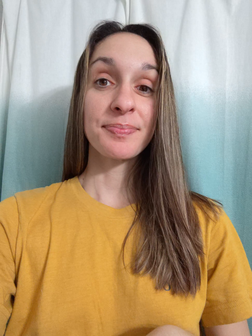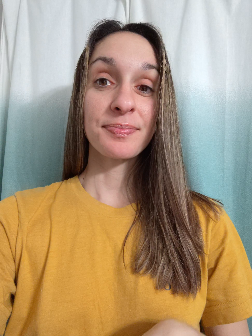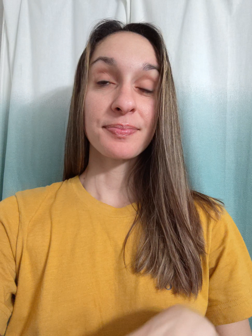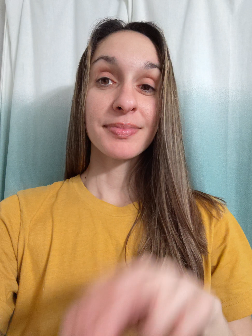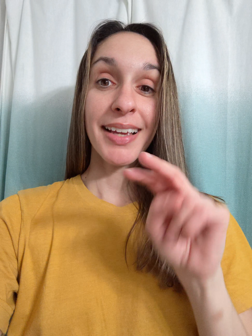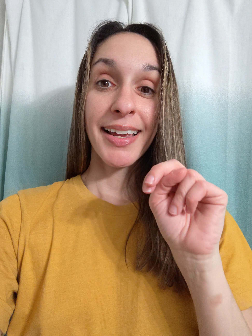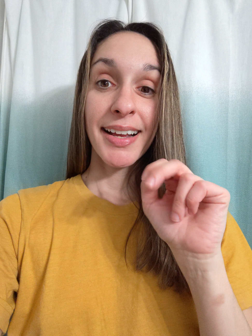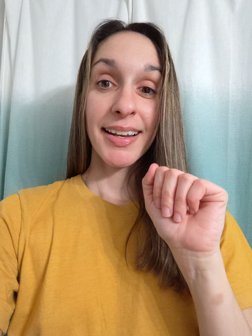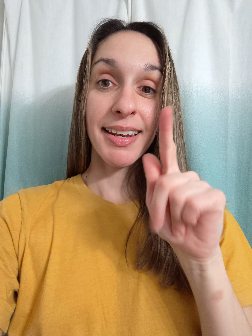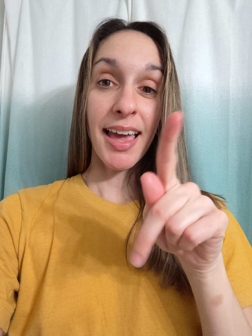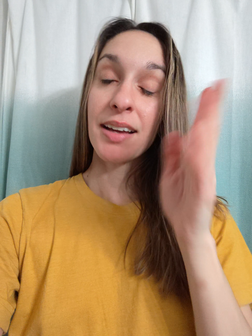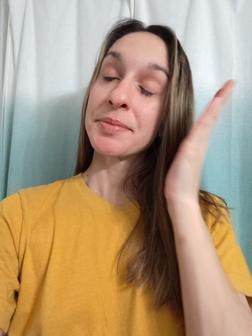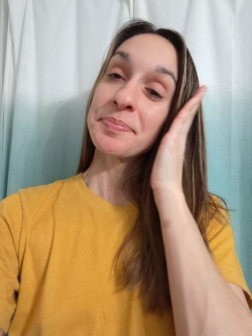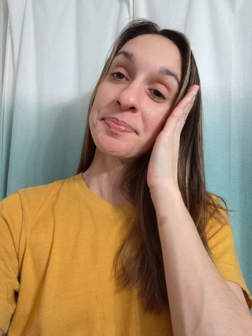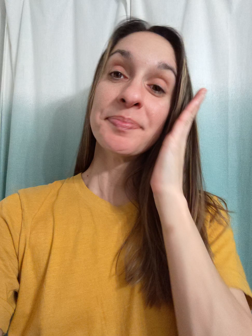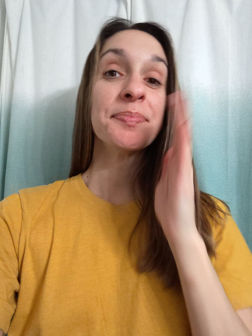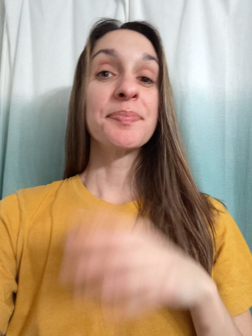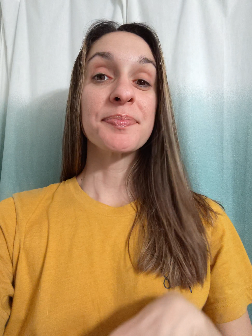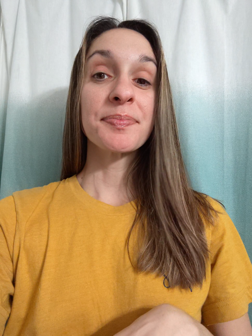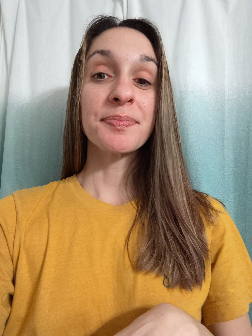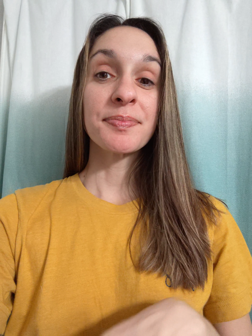nap